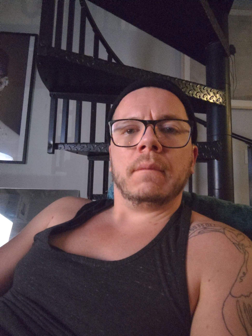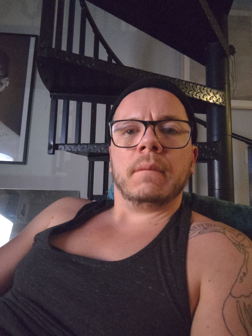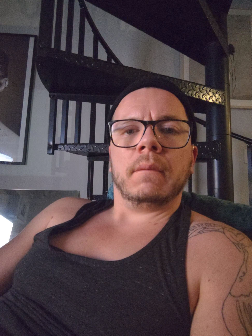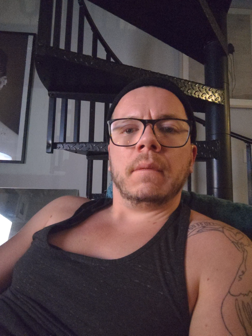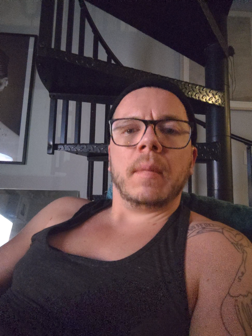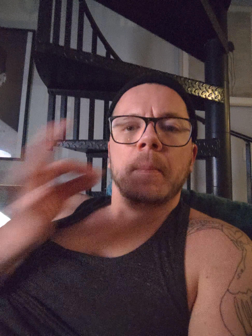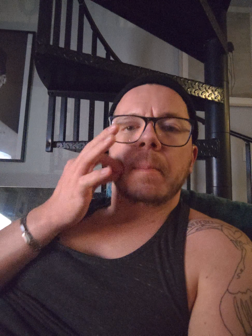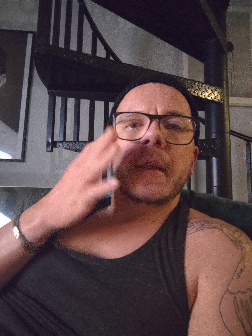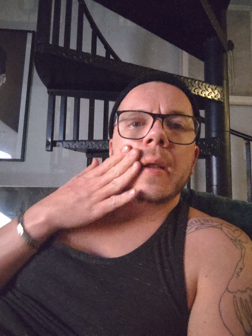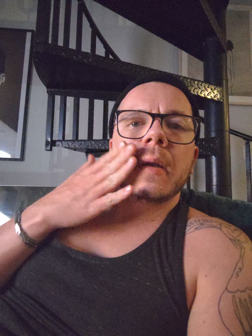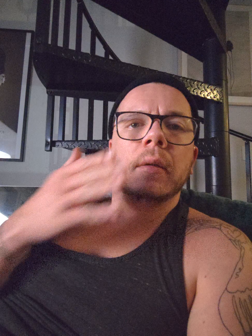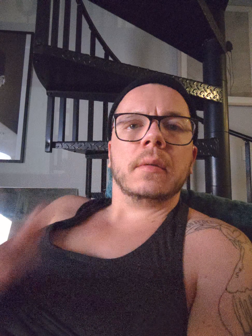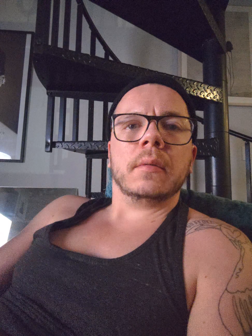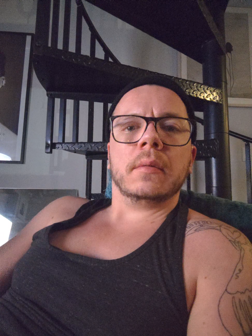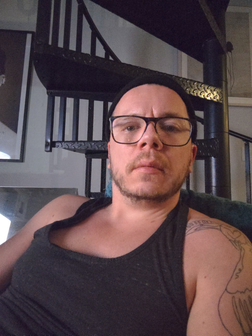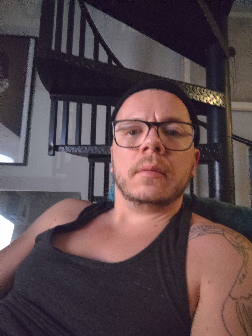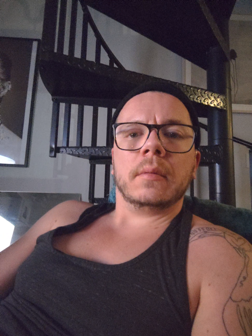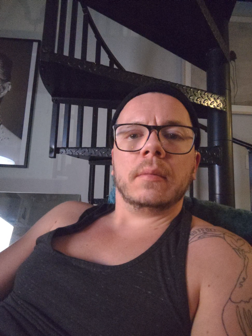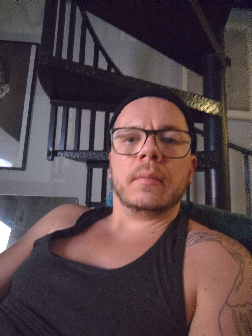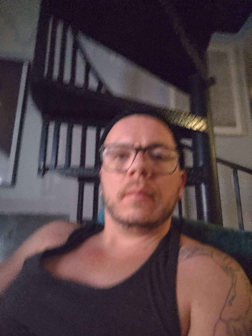bee